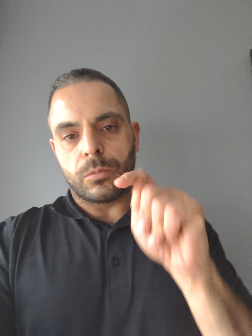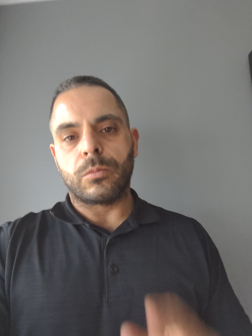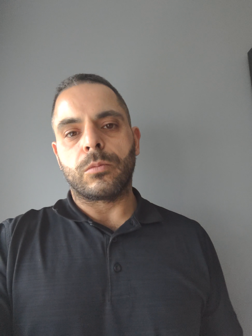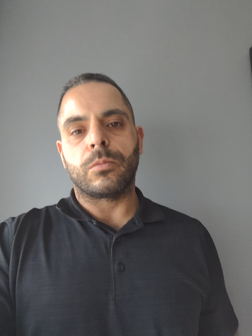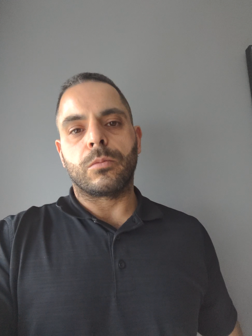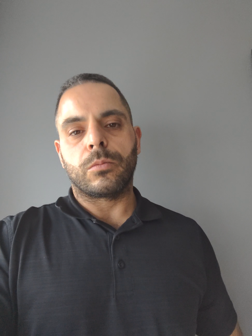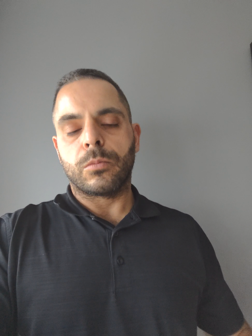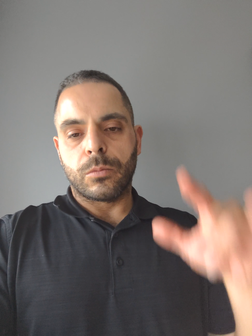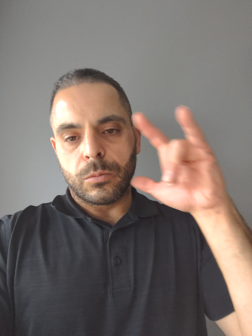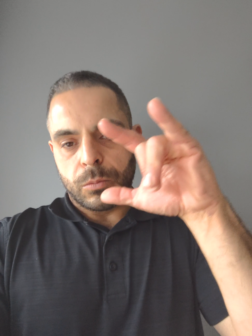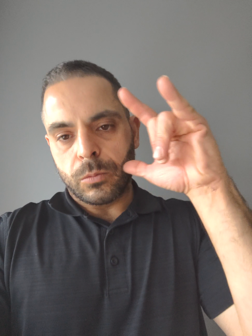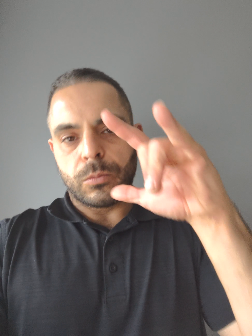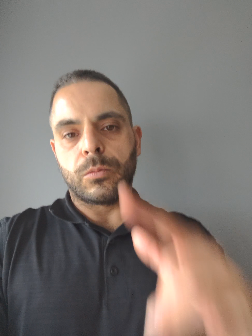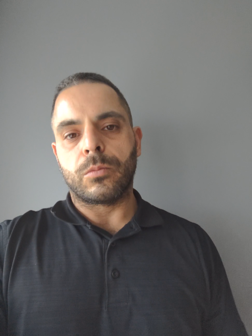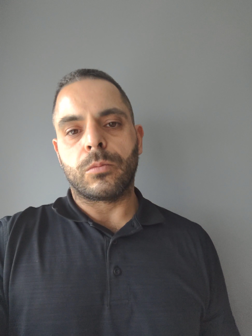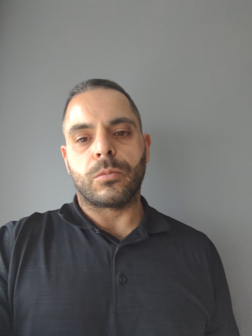airplane